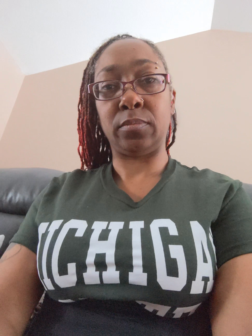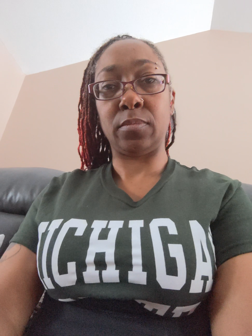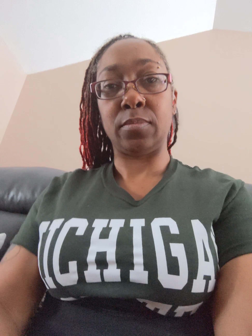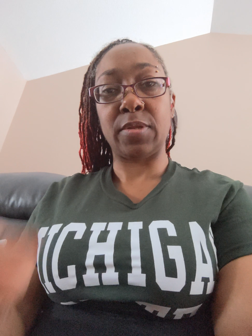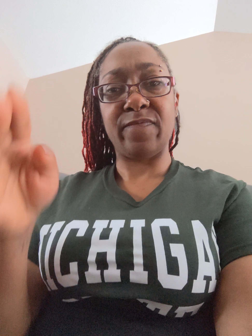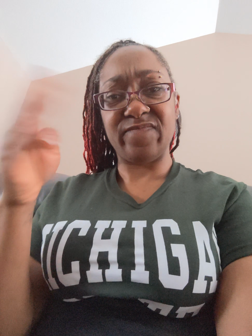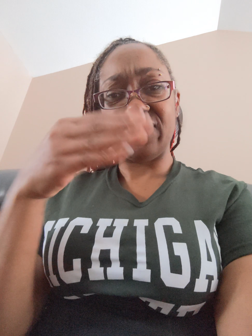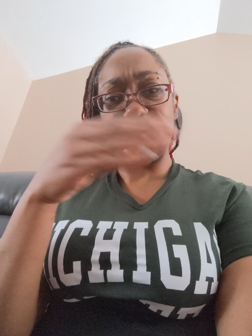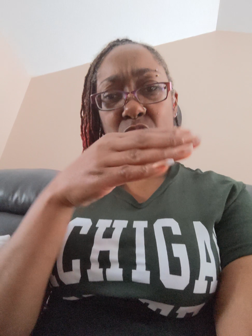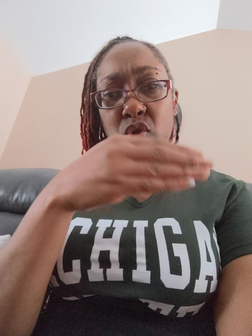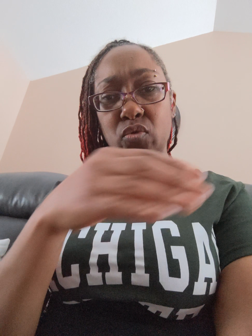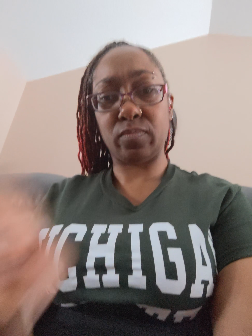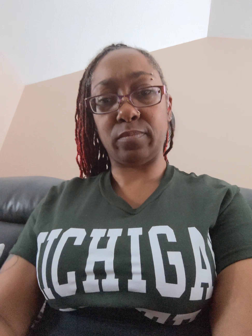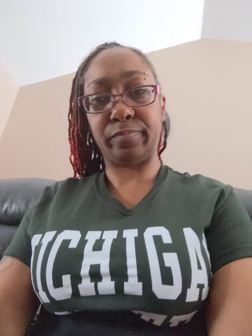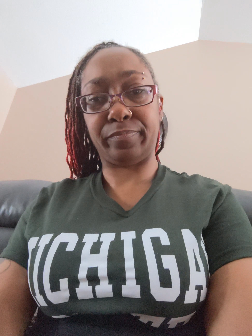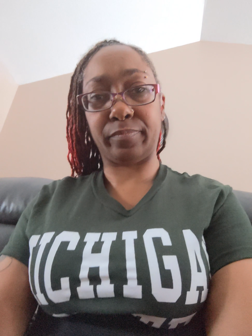fish